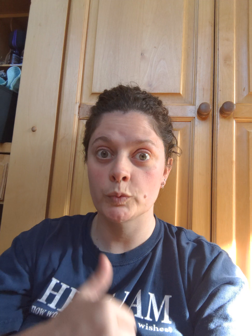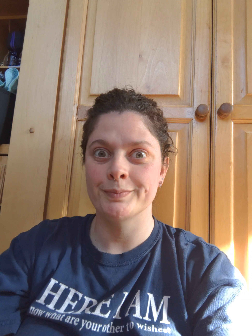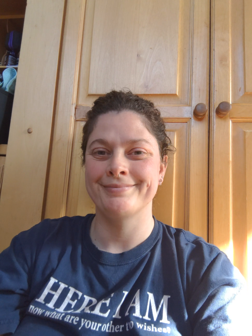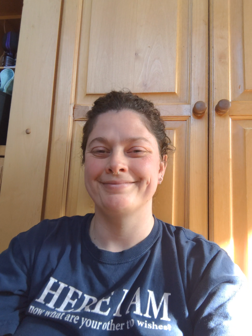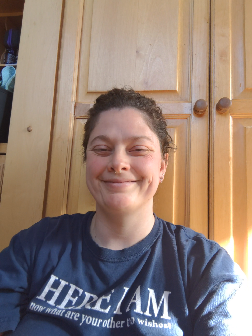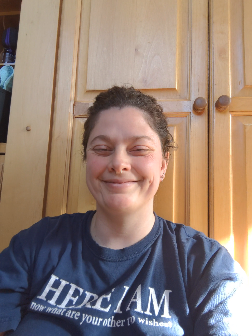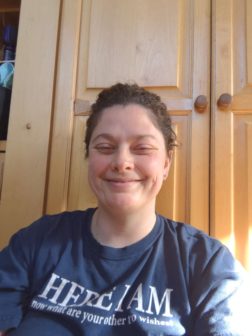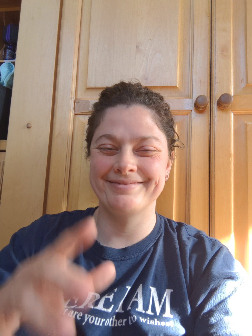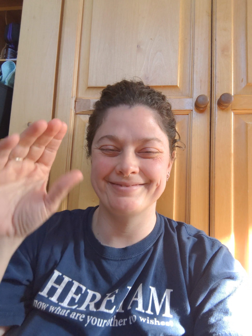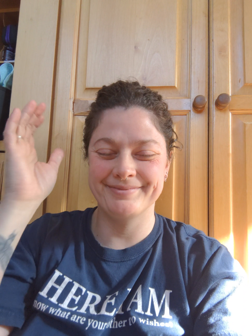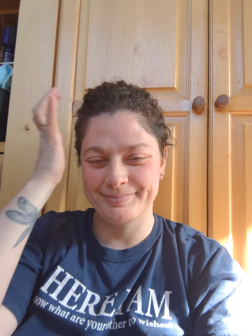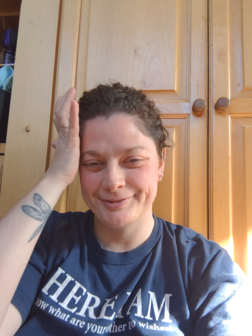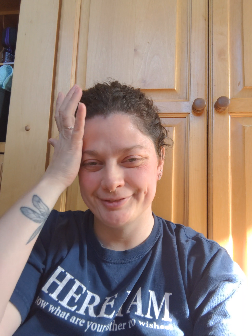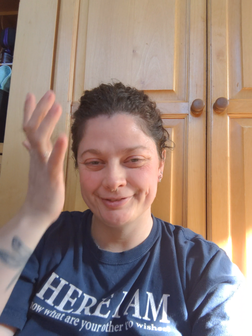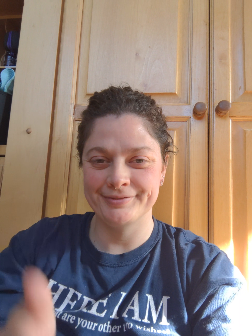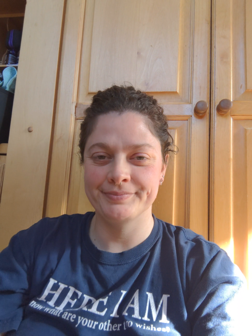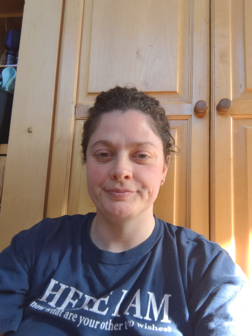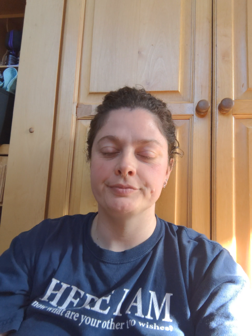garbage